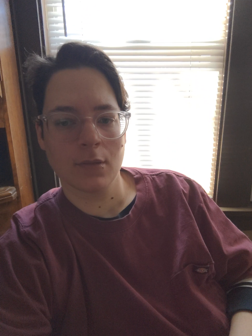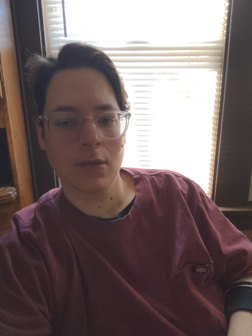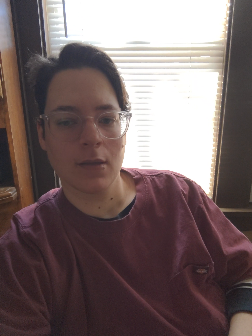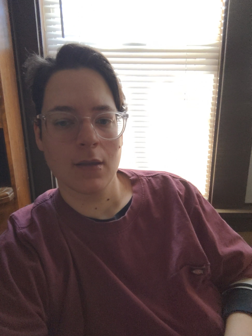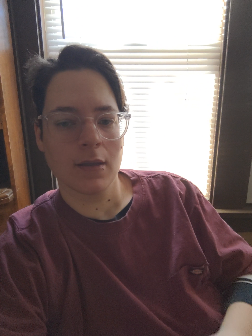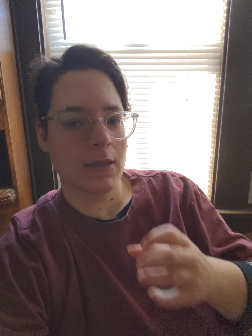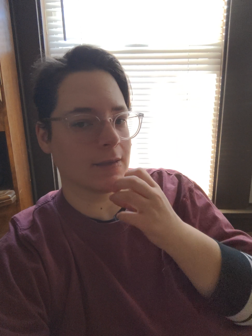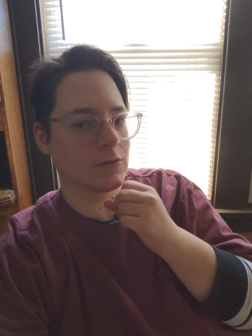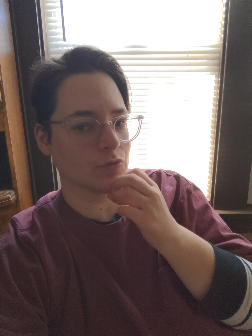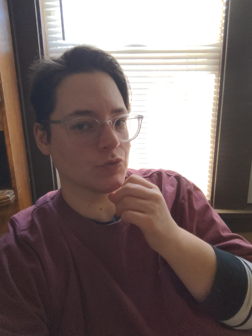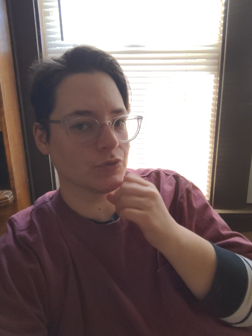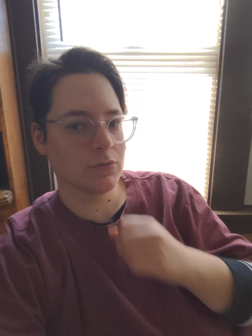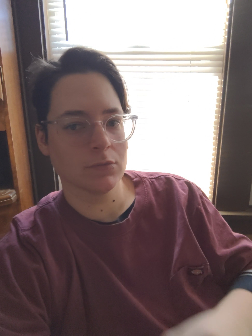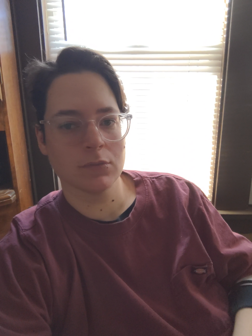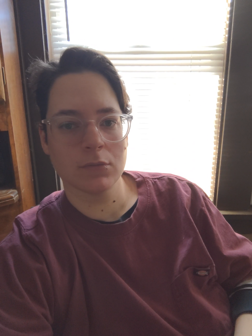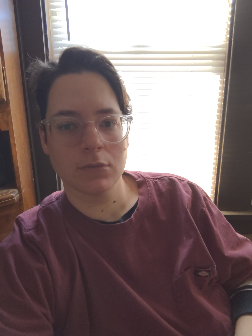underwear